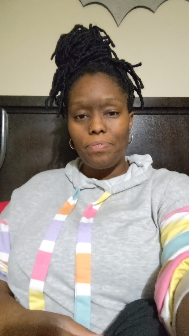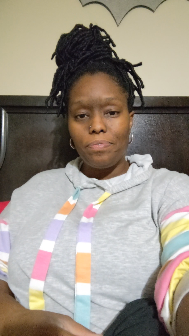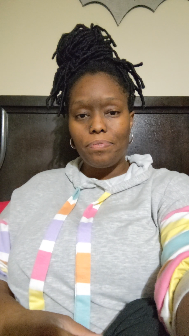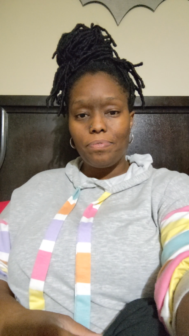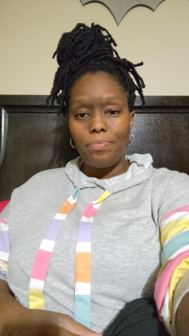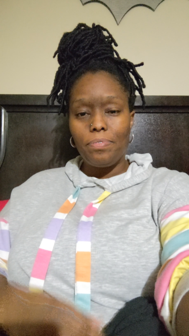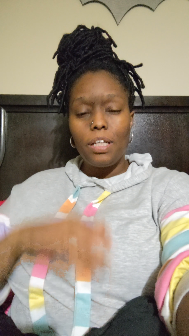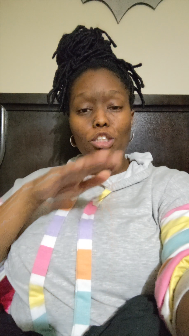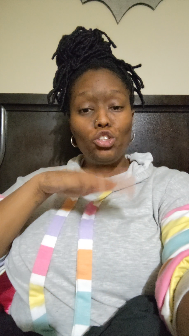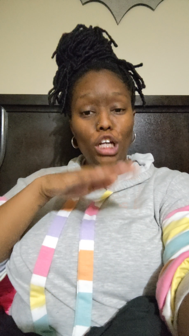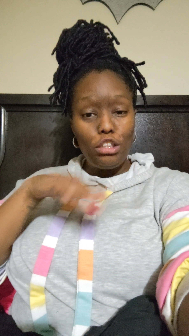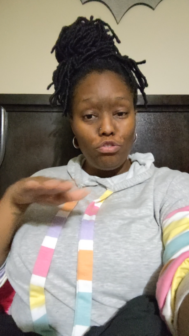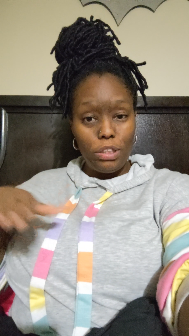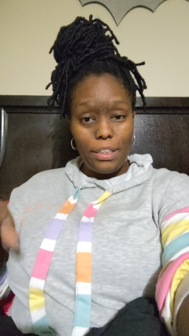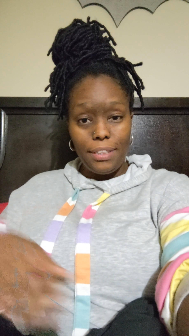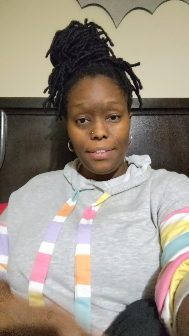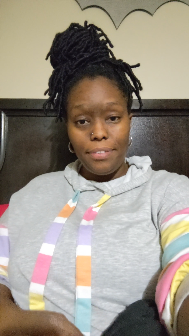children